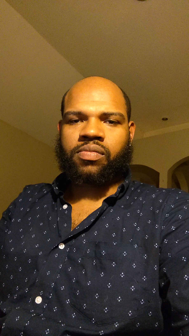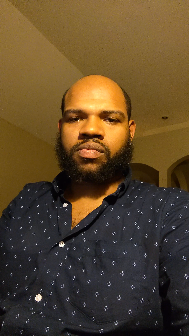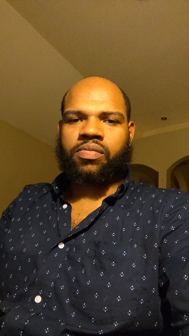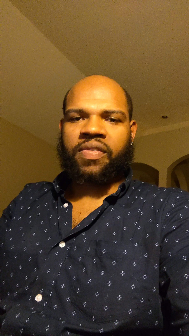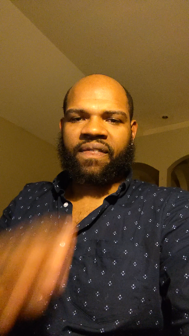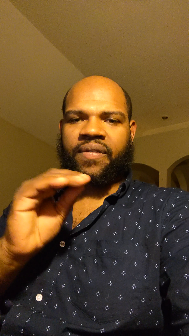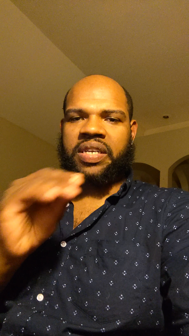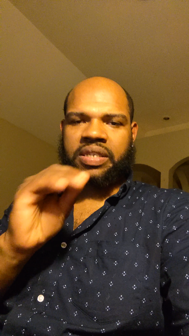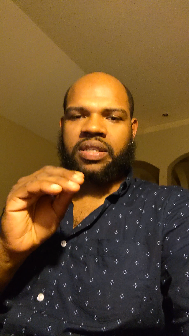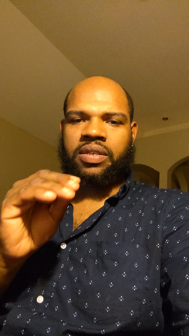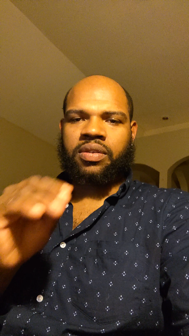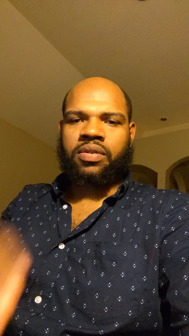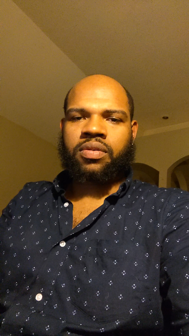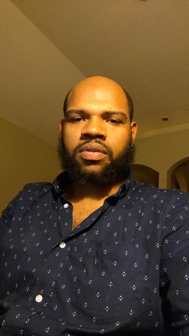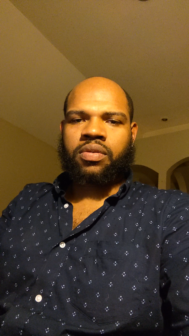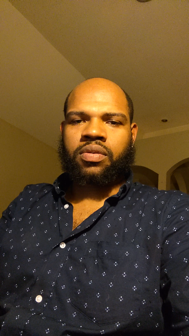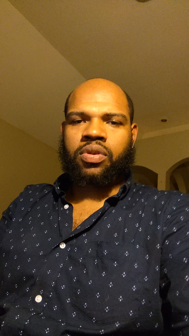fix